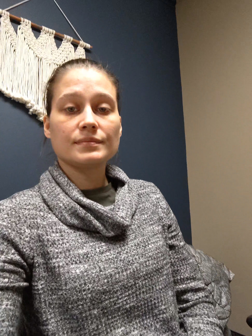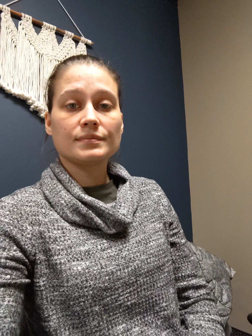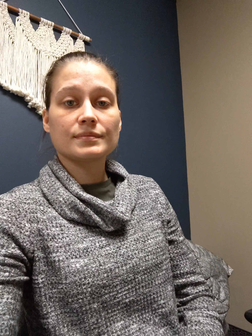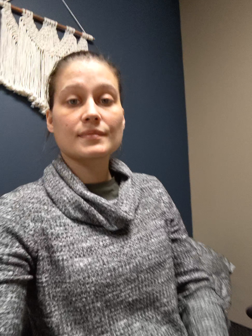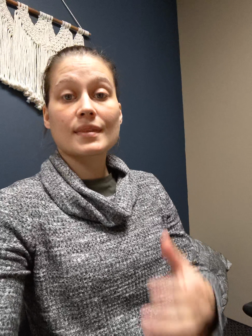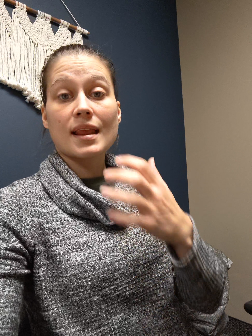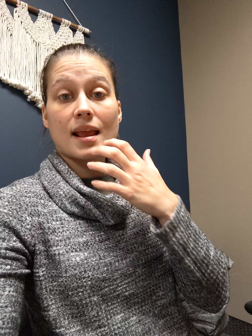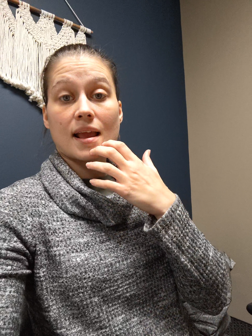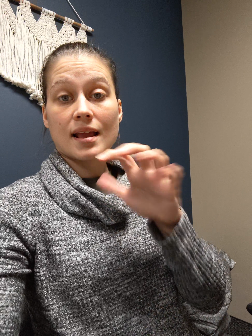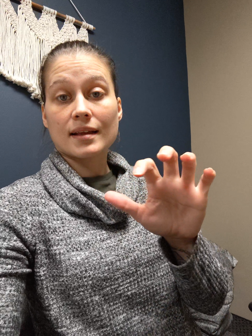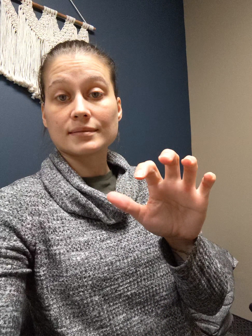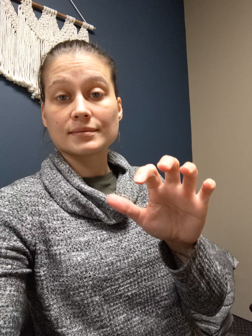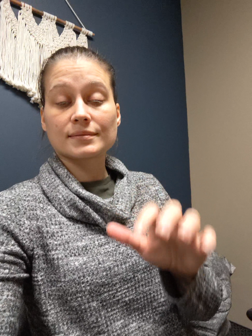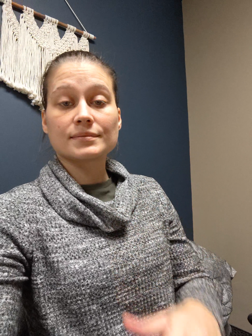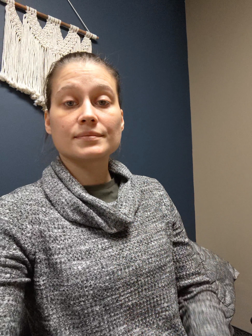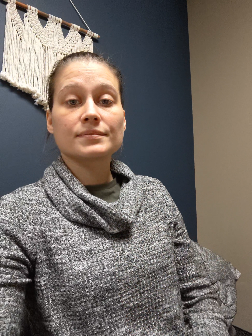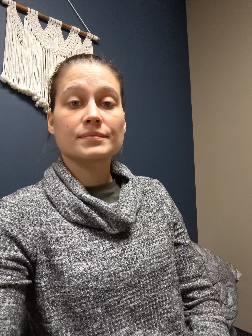hot